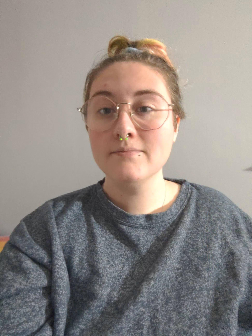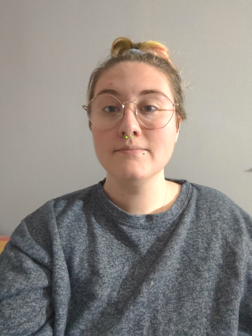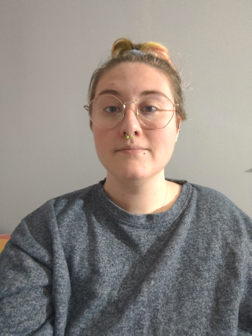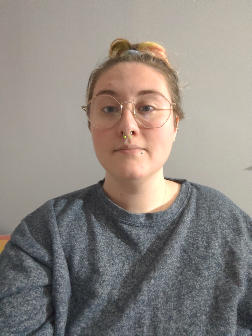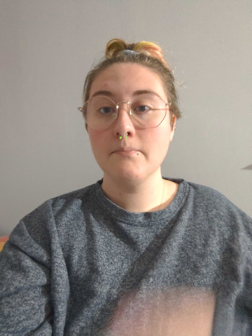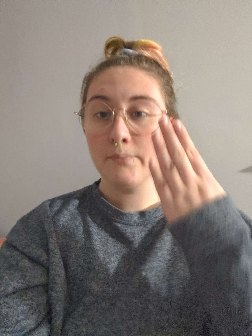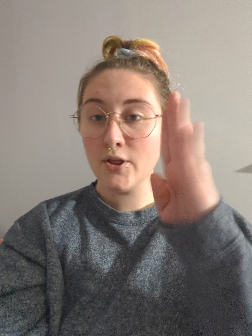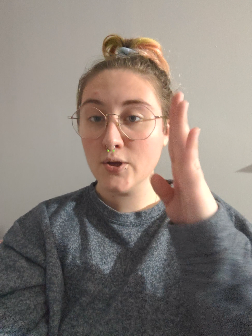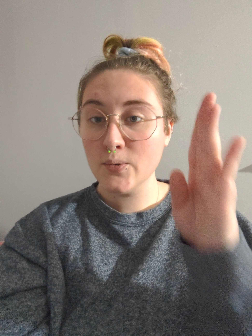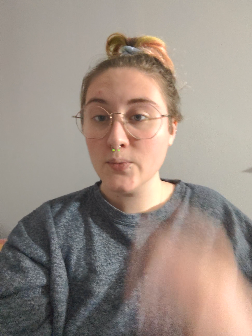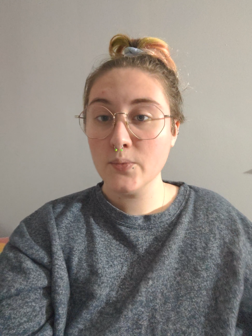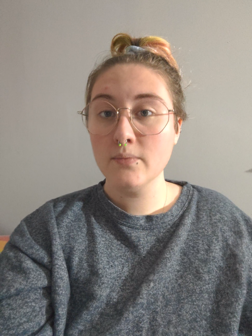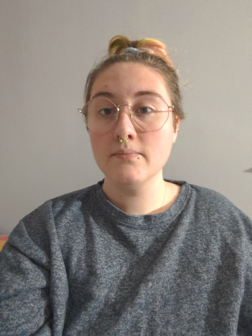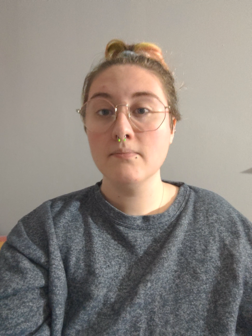blue